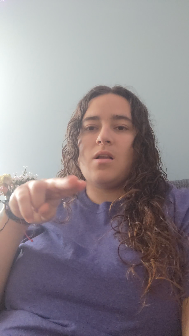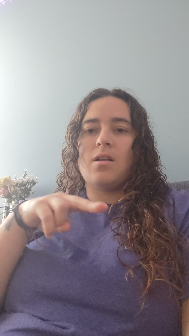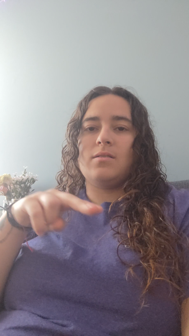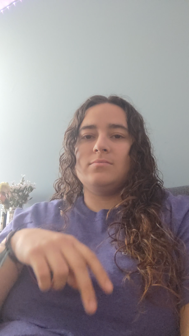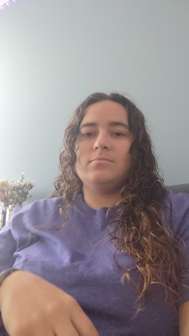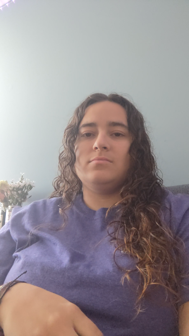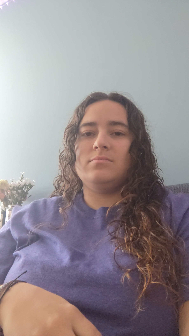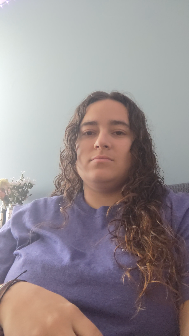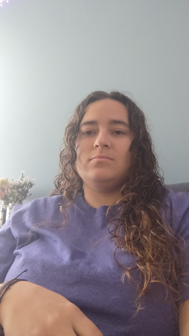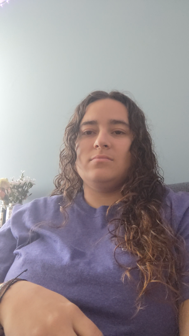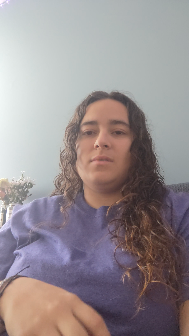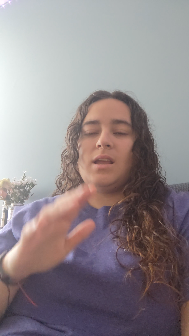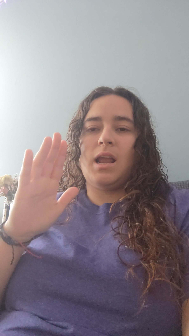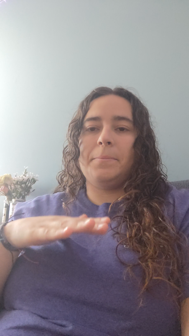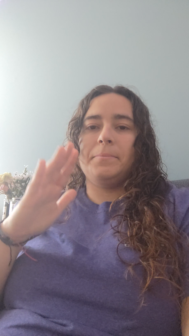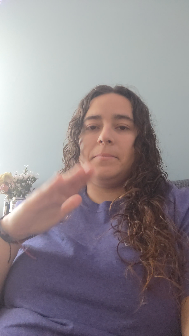clap